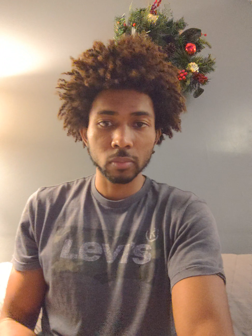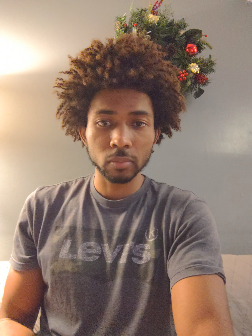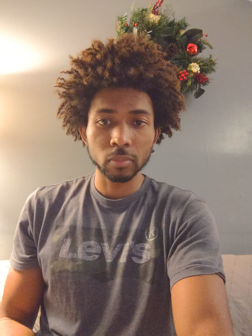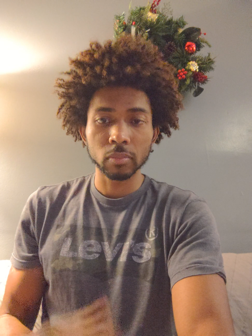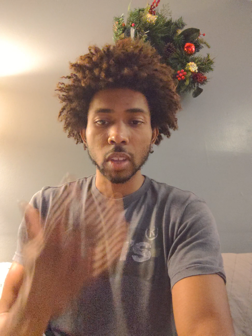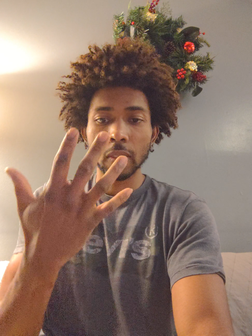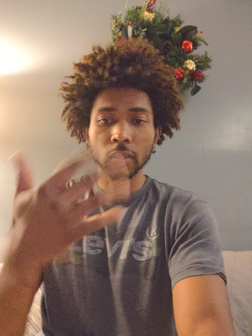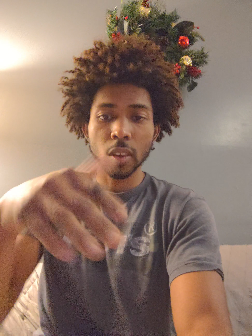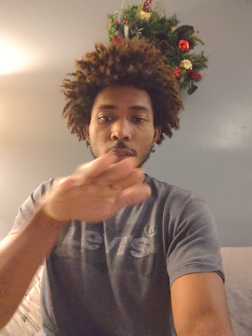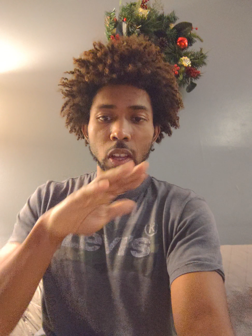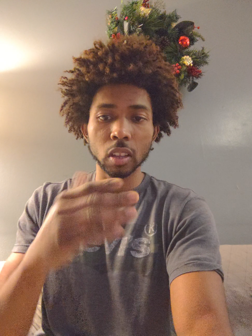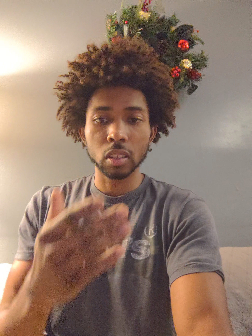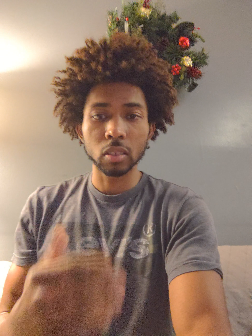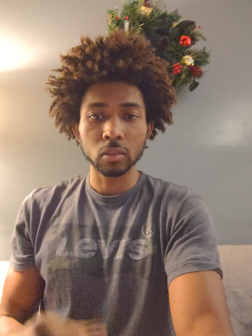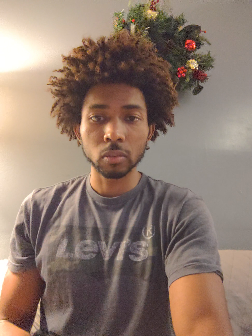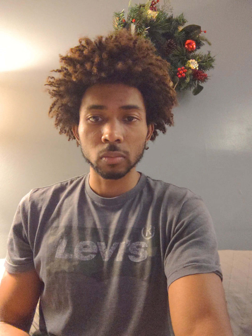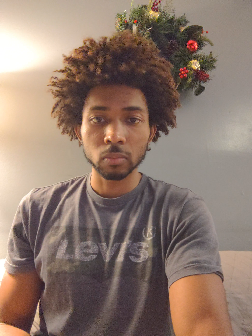mitten